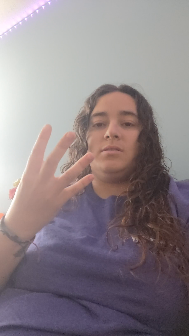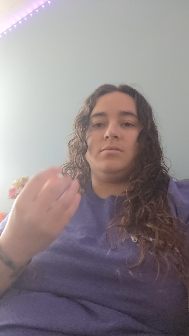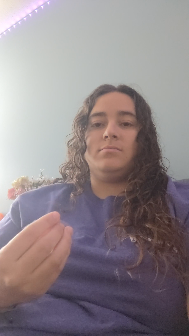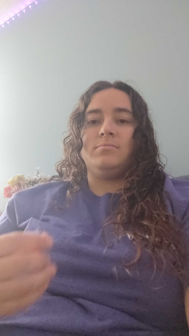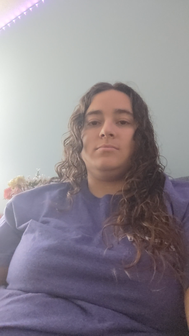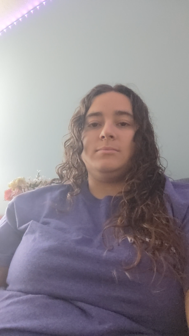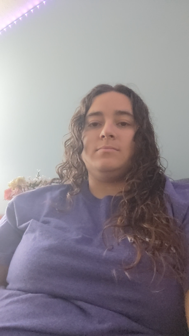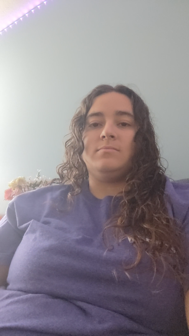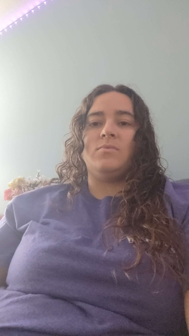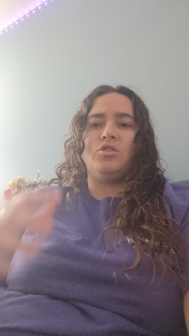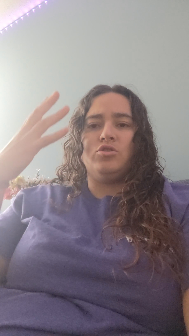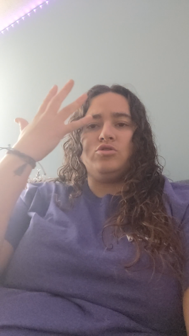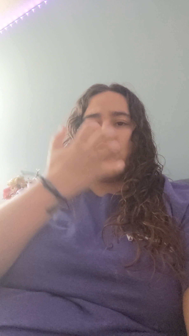dark